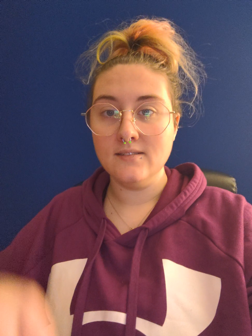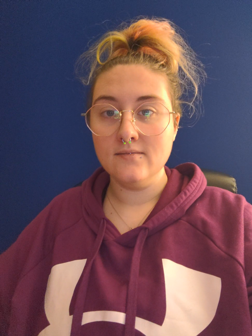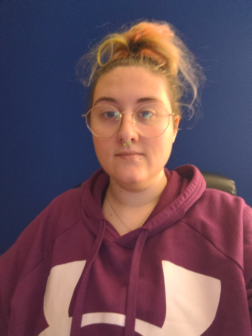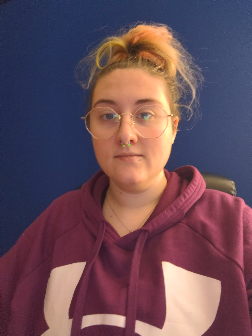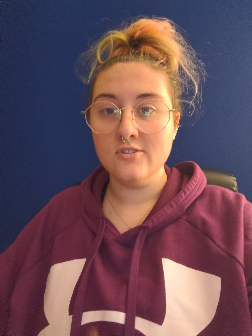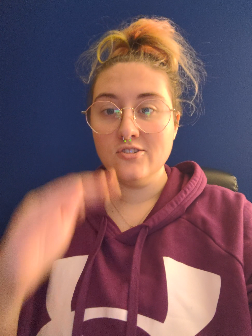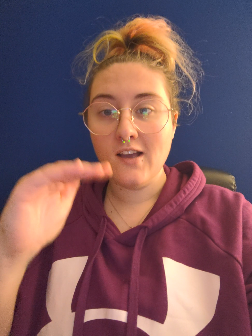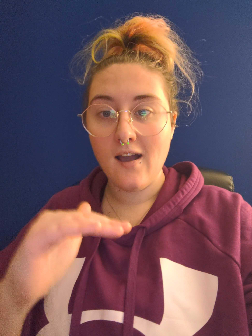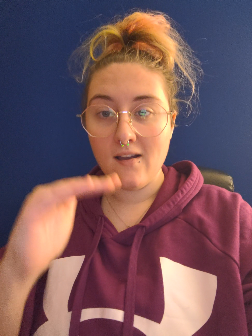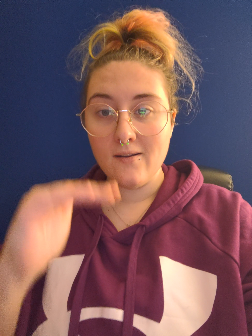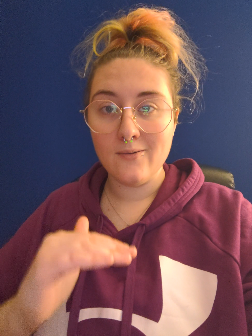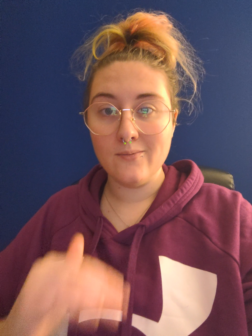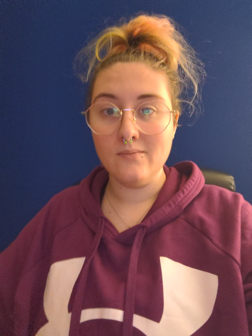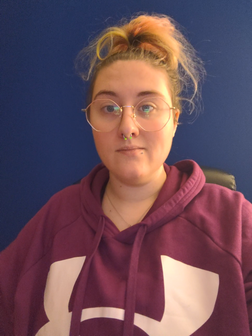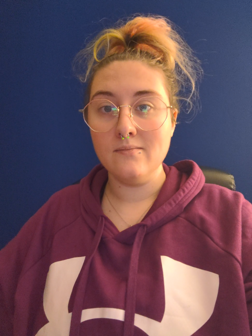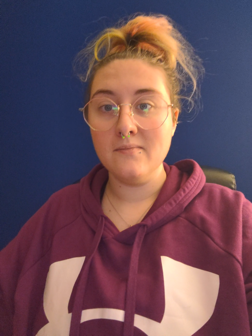child